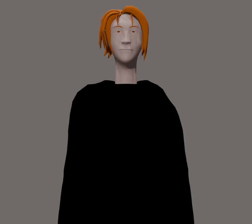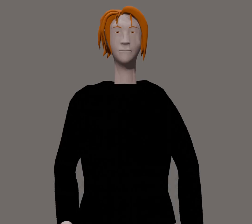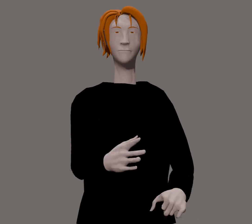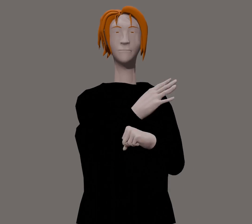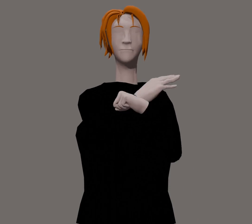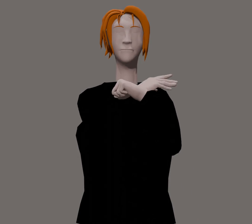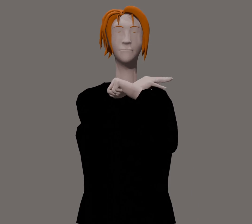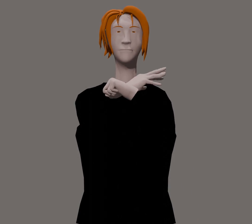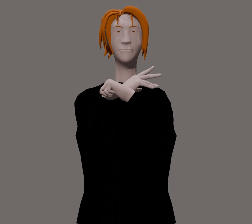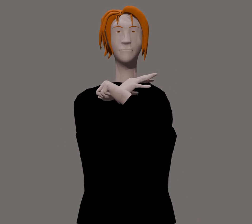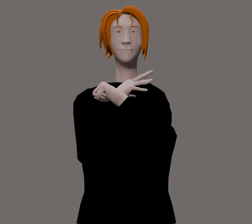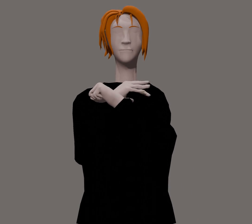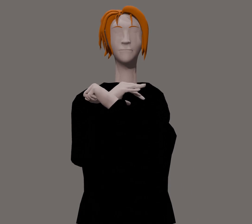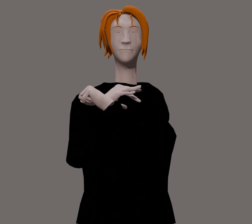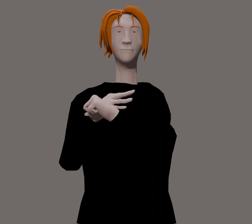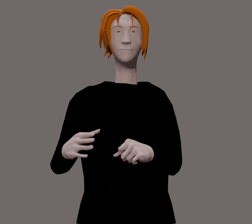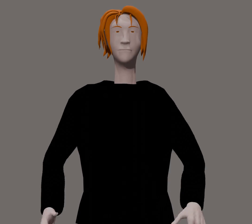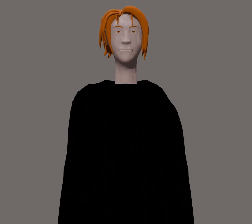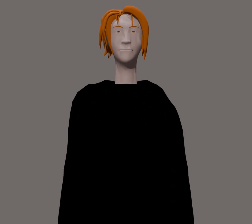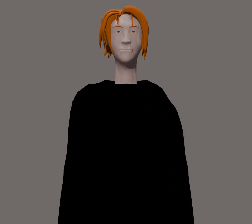Comet